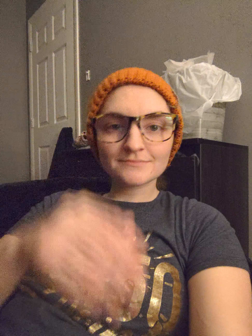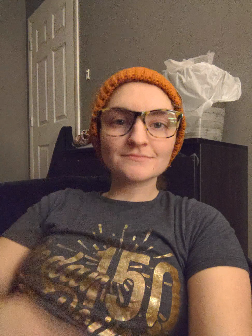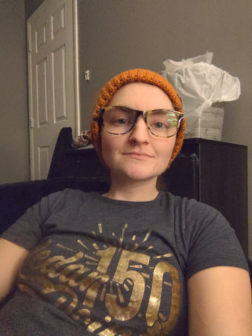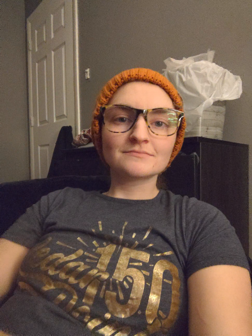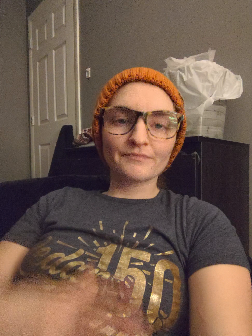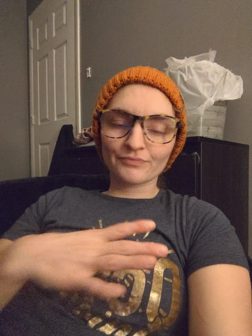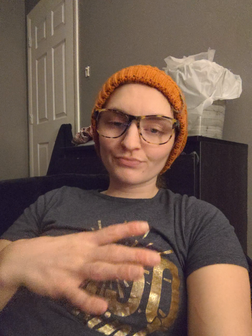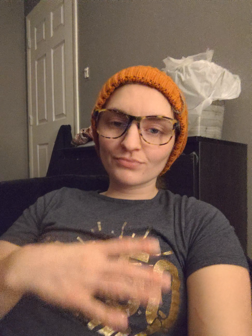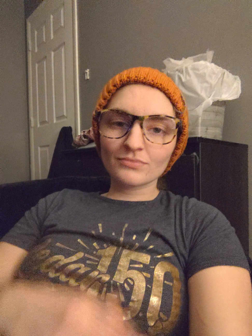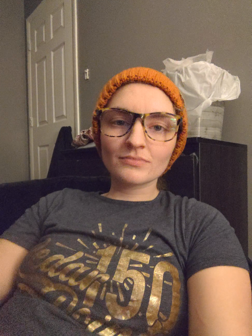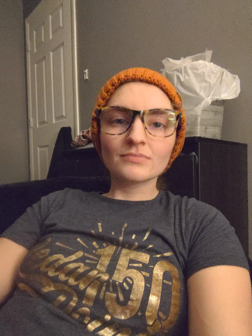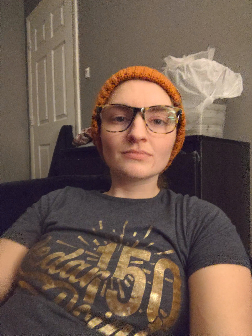fine